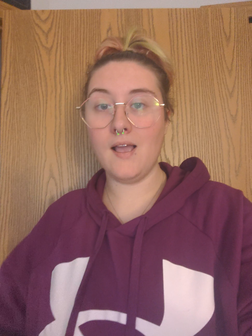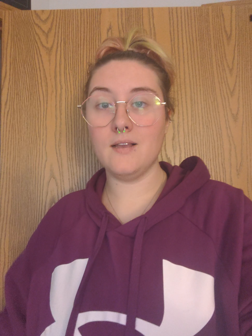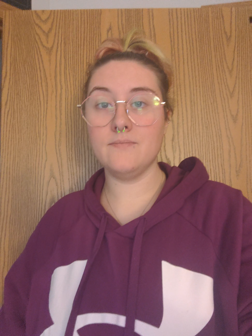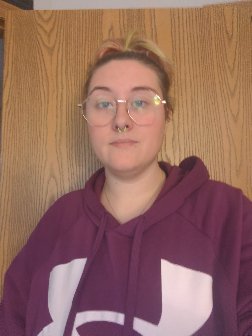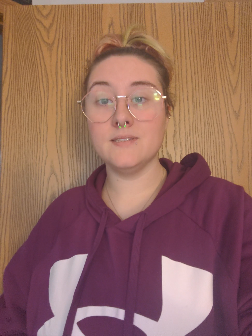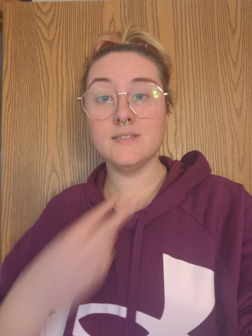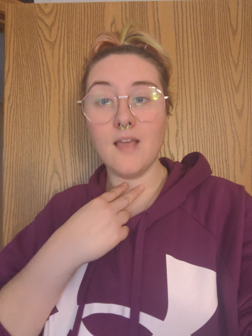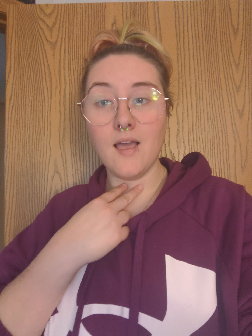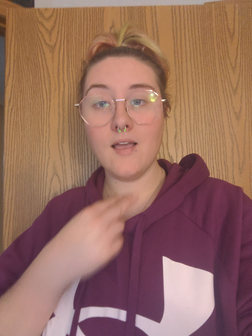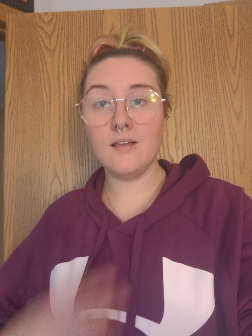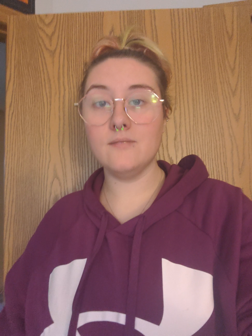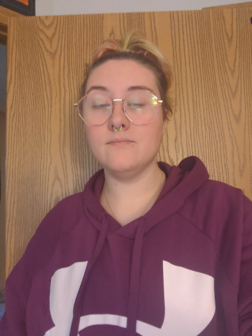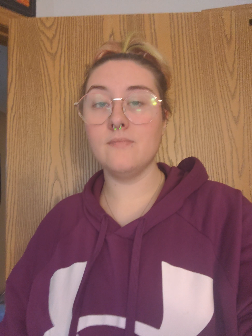stuck